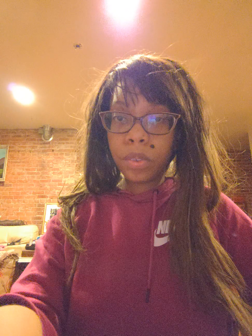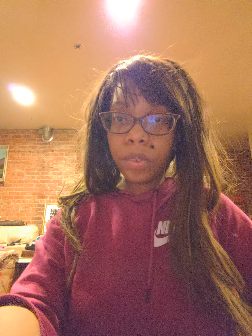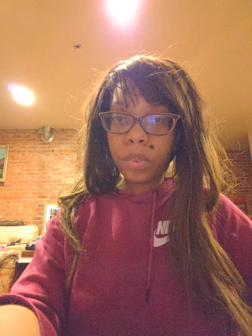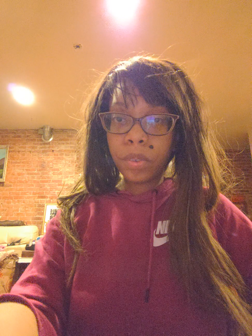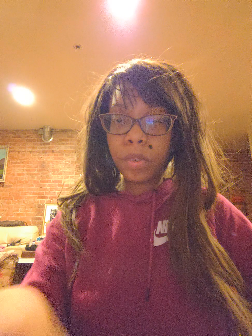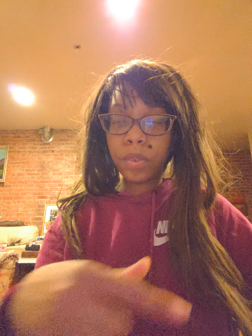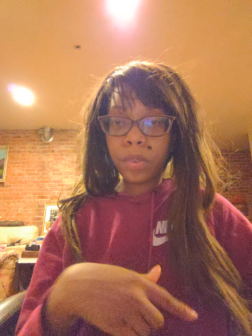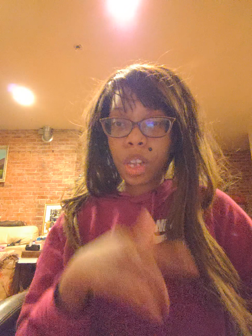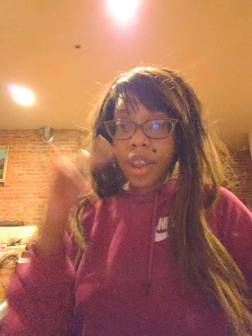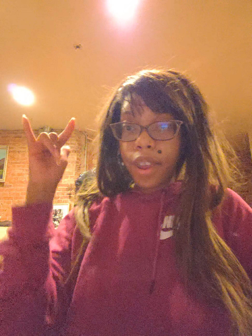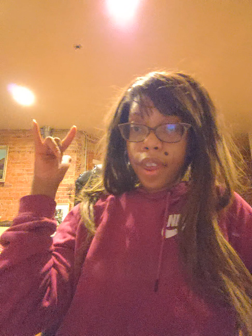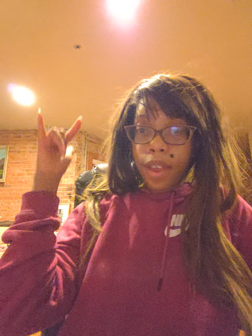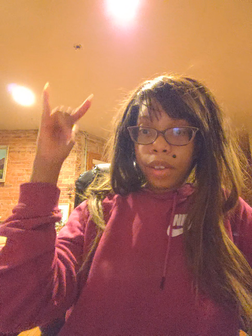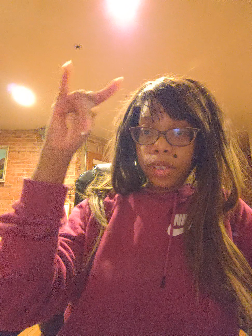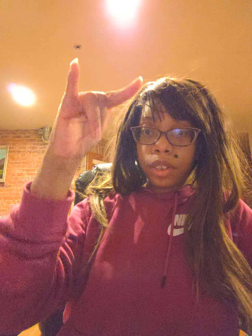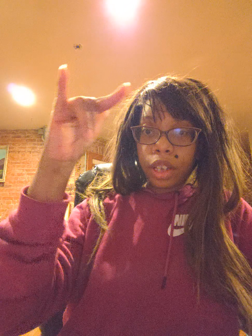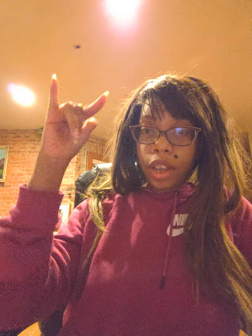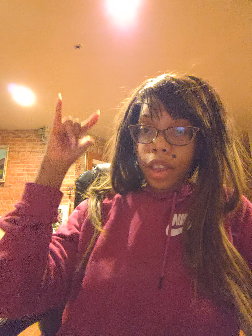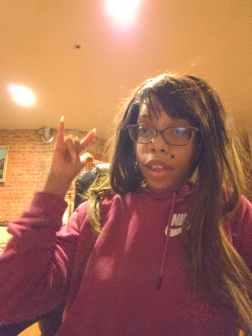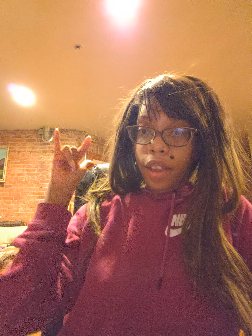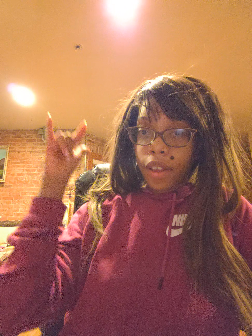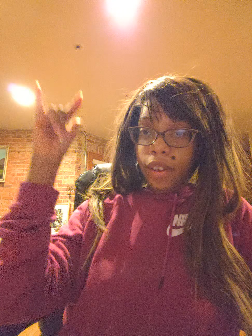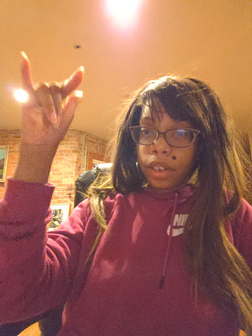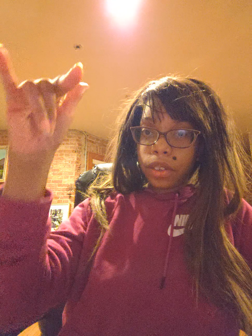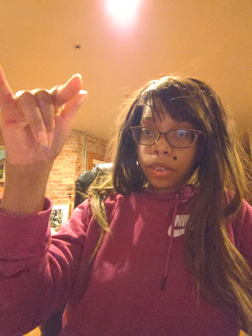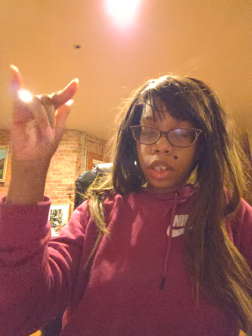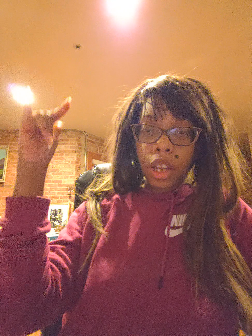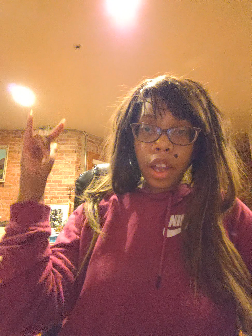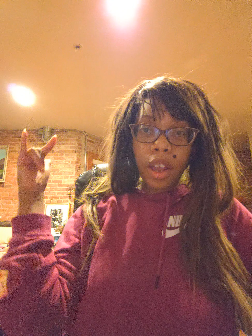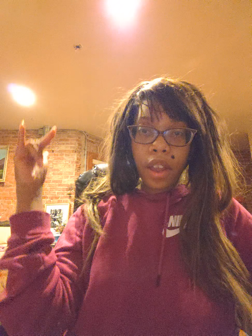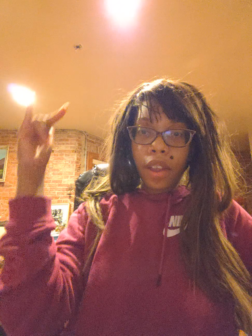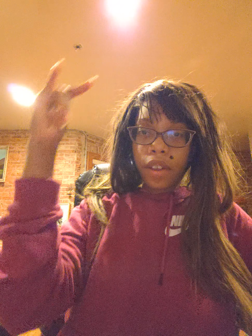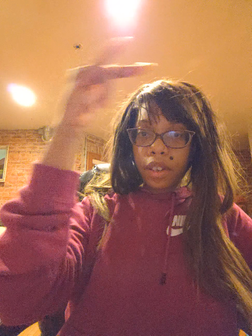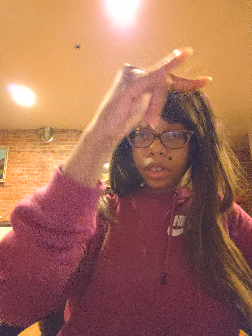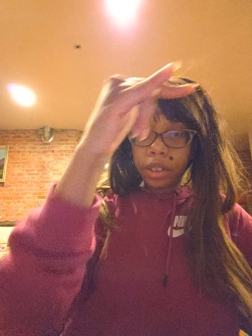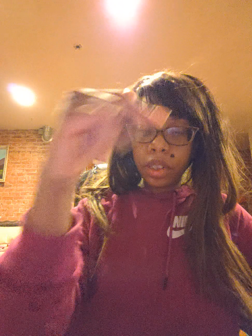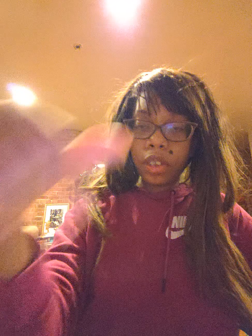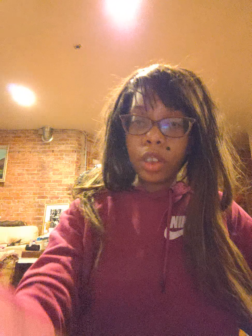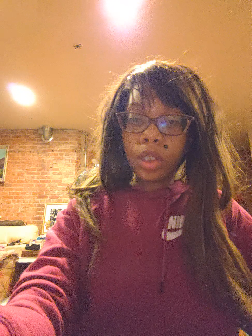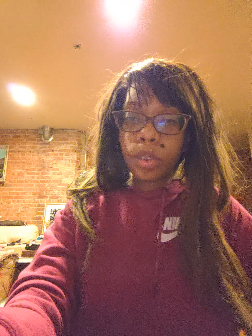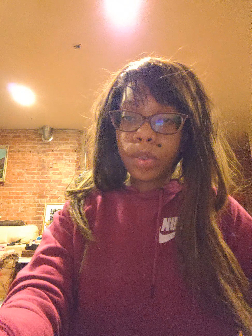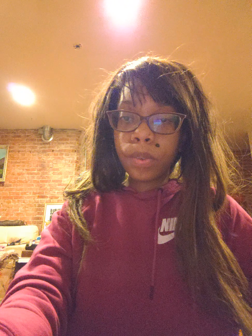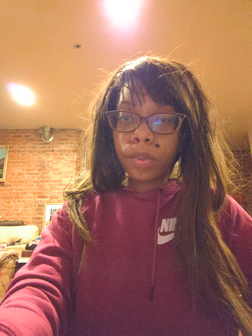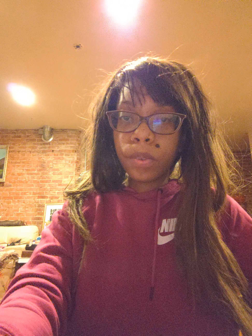airplane